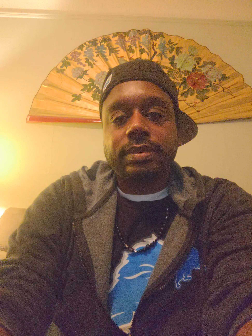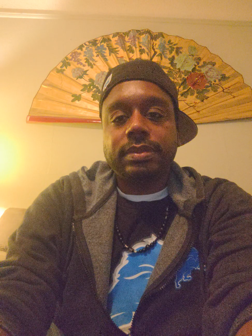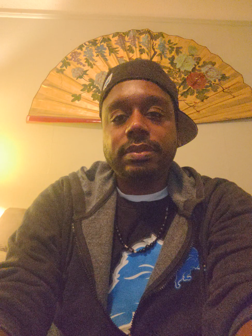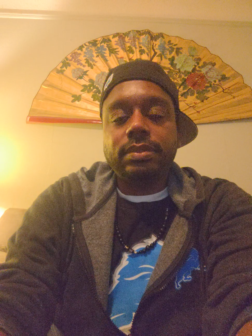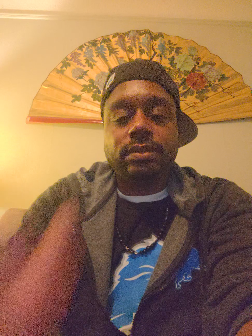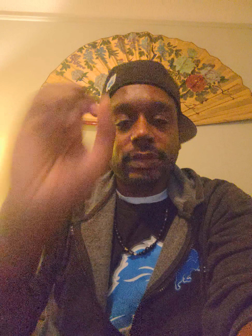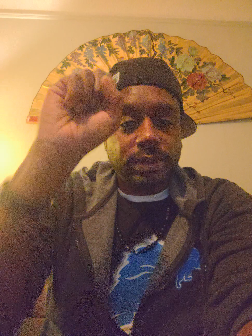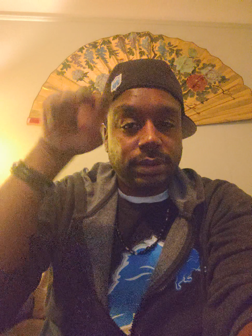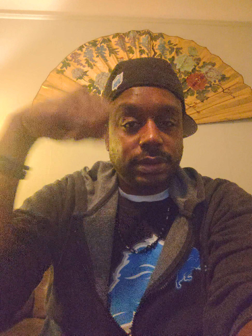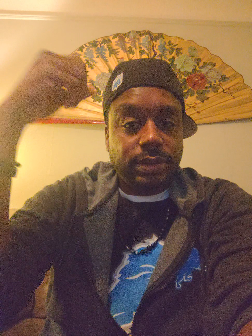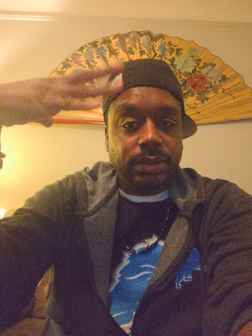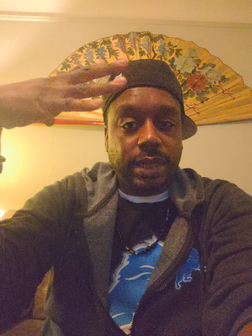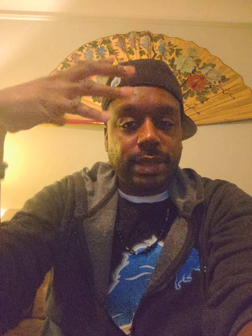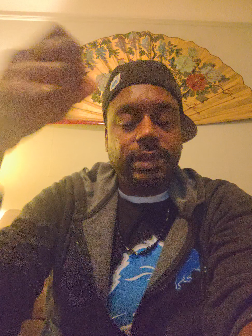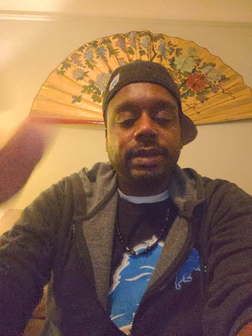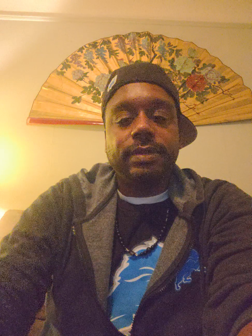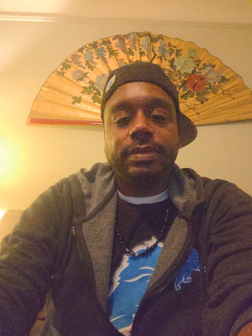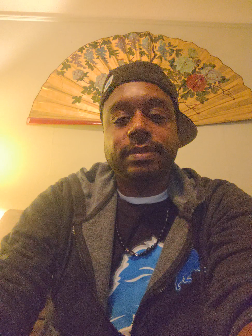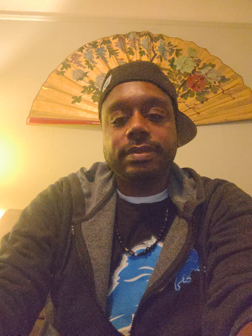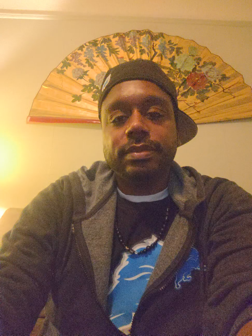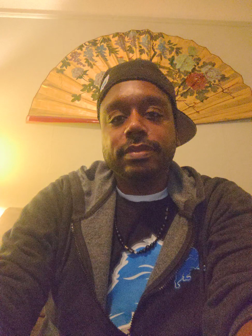sun